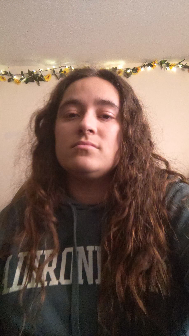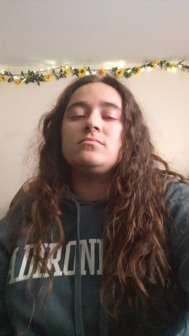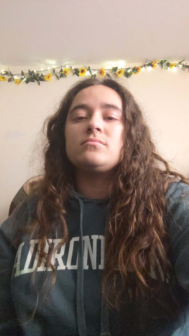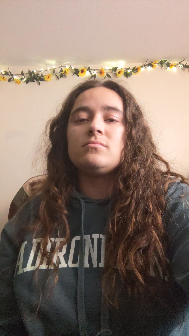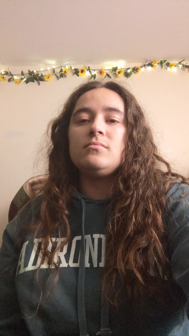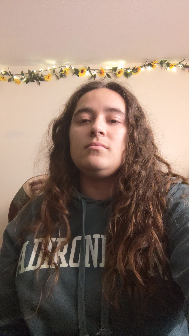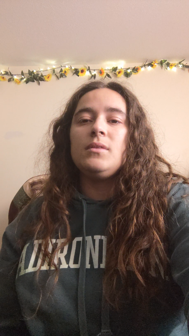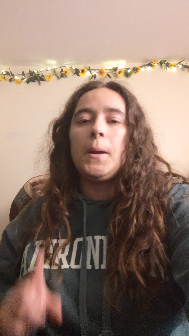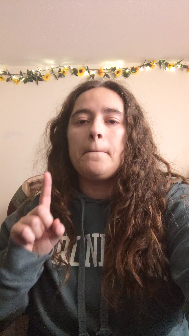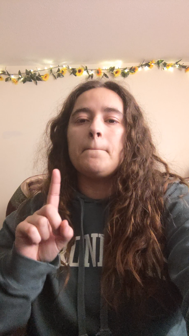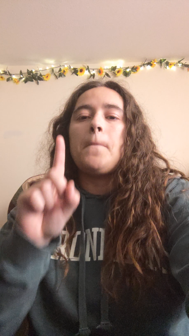bump